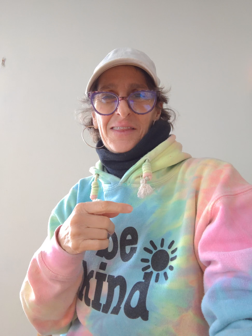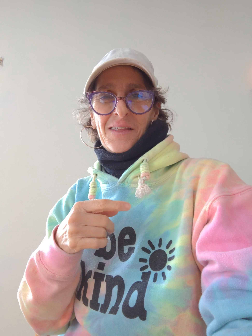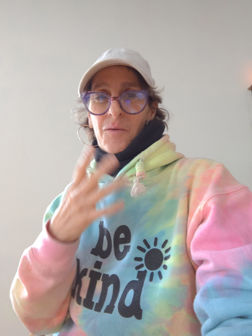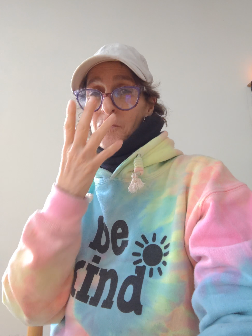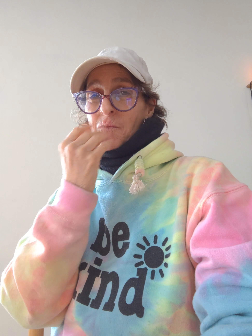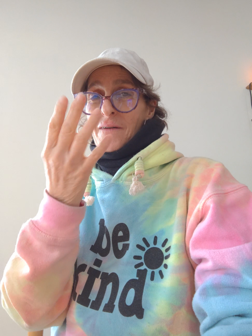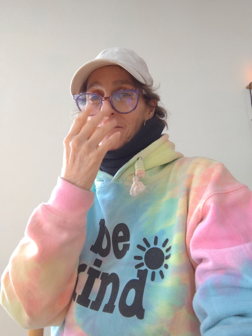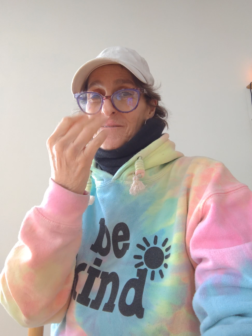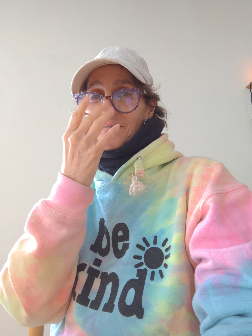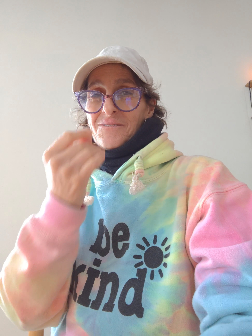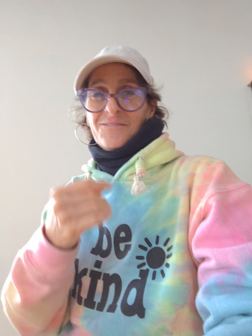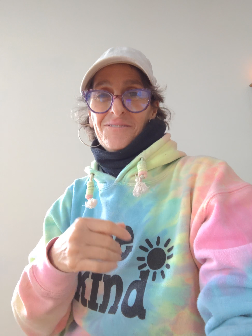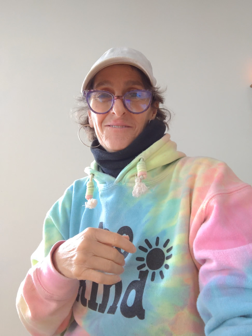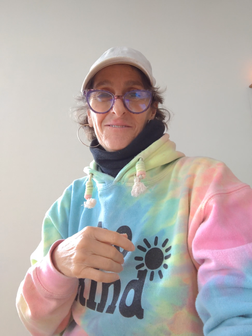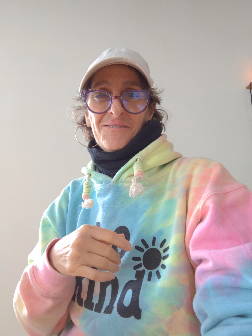wolf